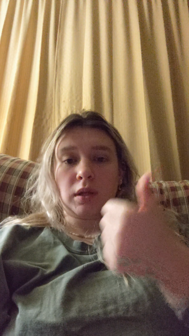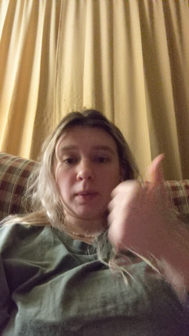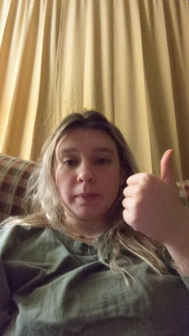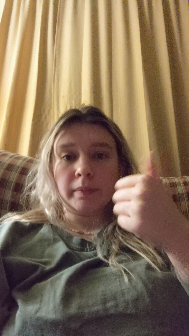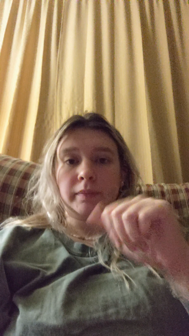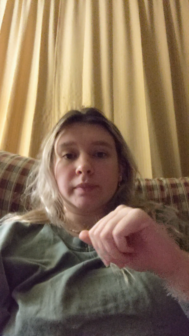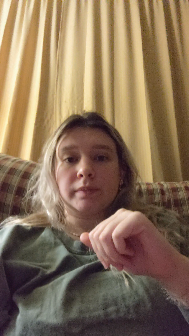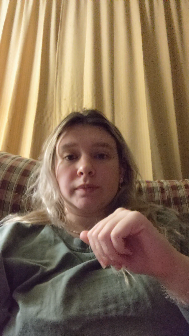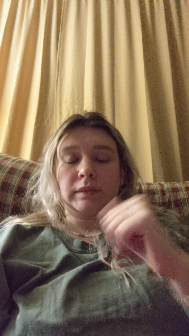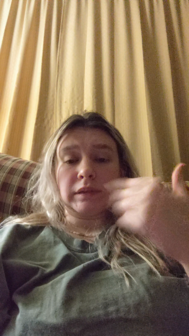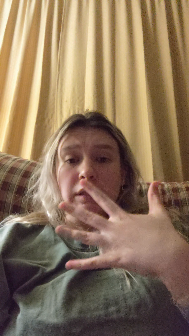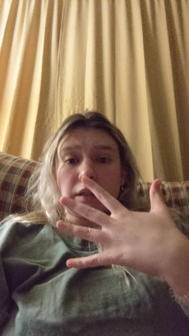scared